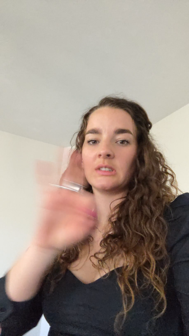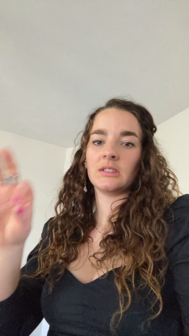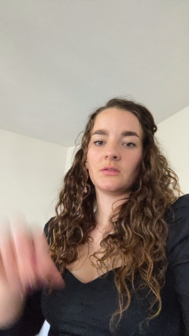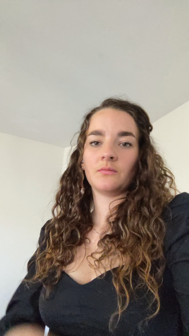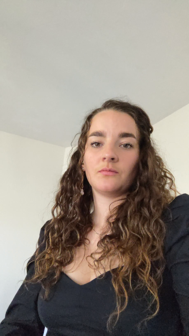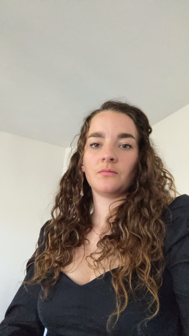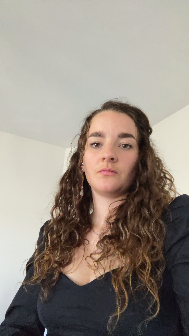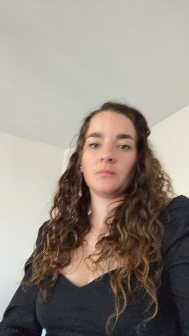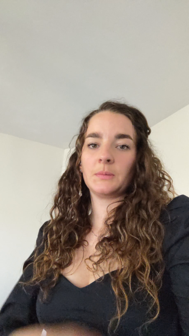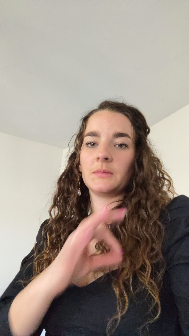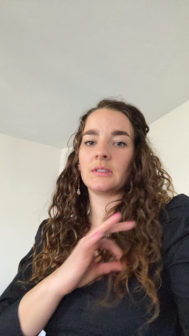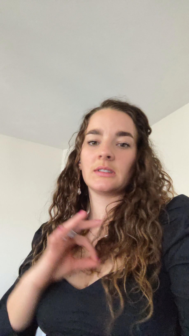beads